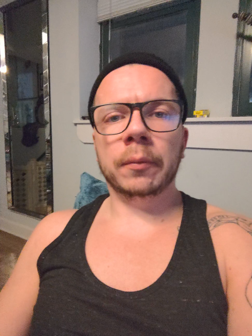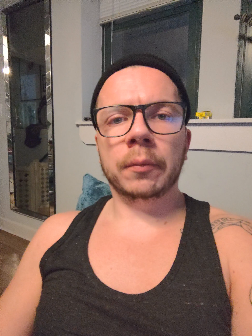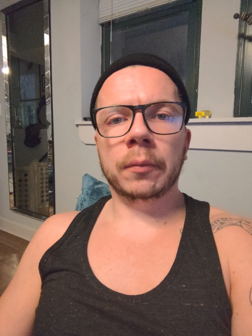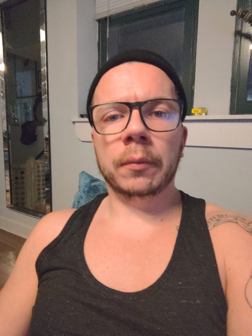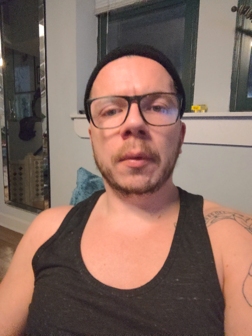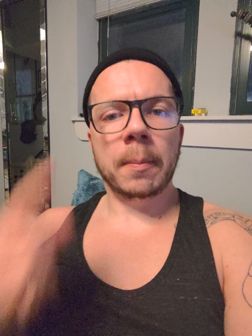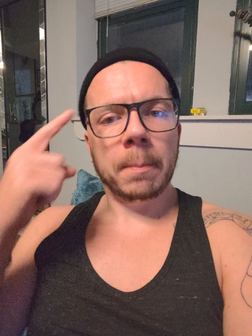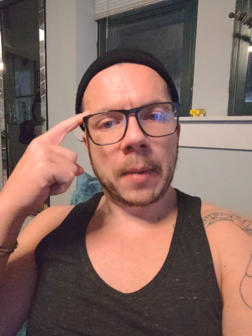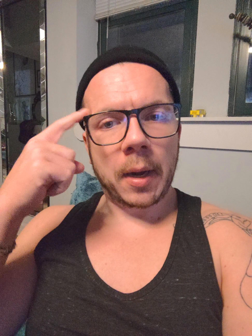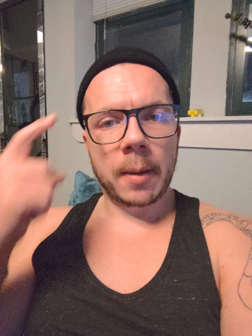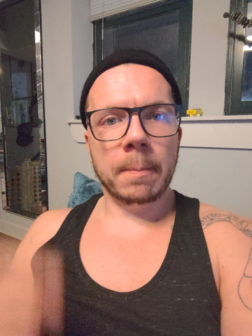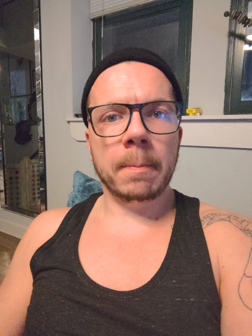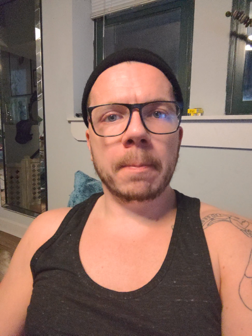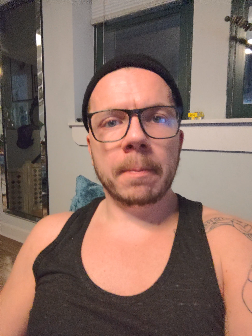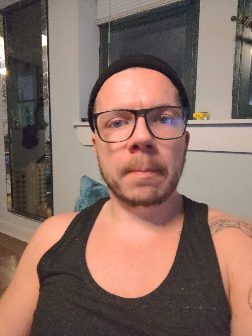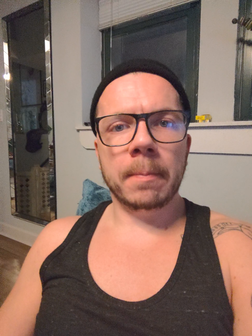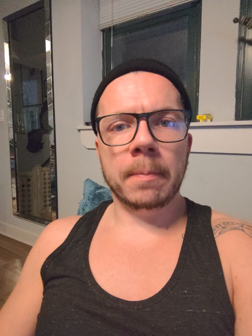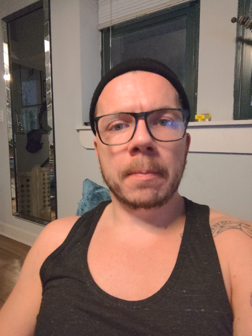penny